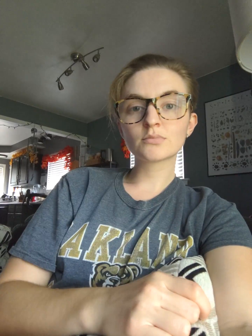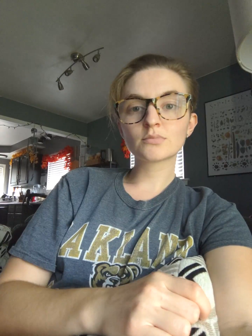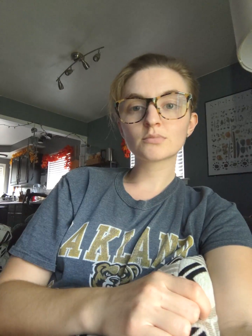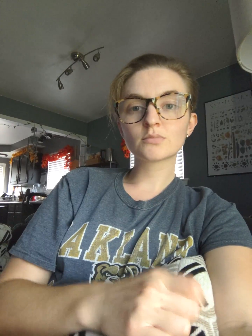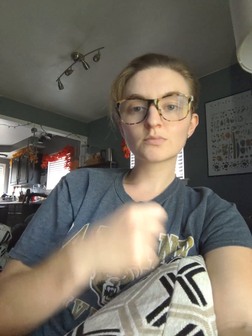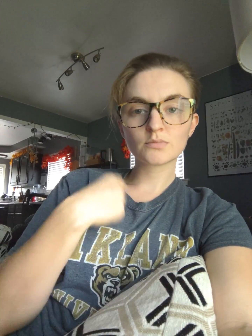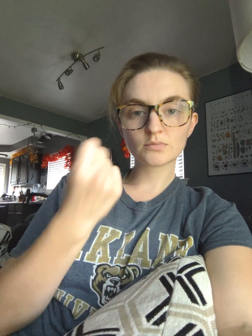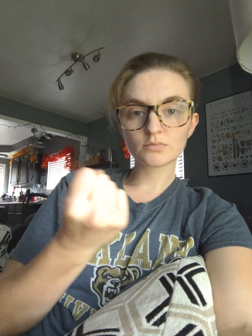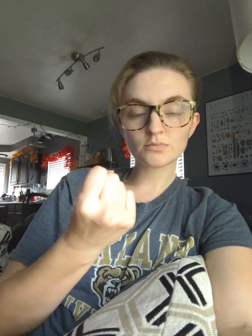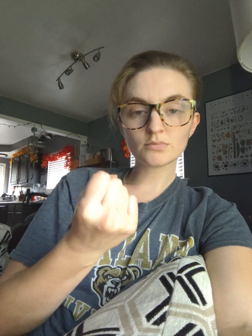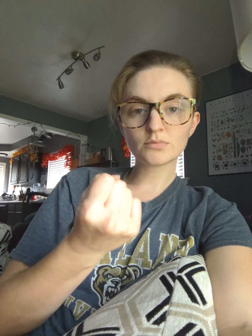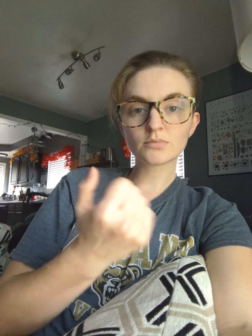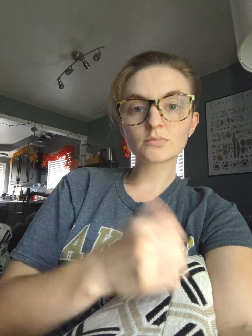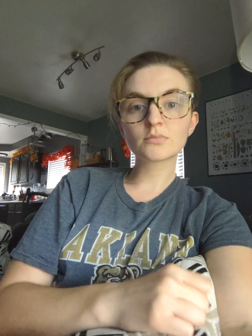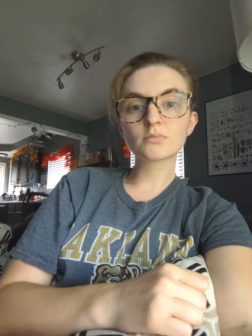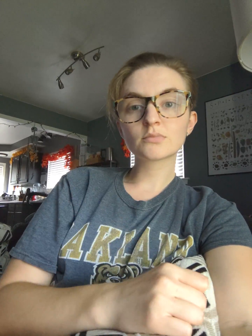drive